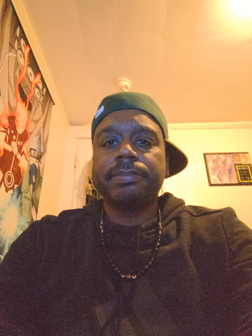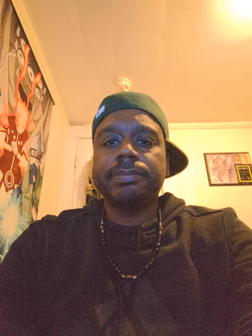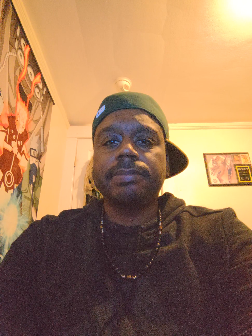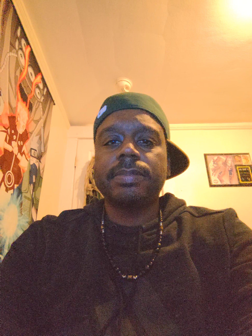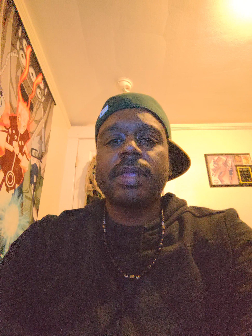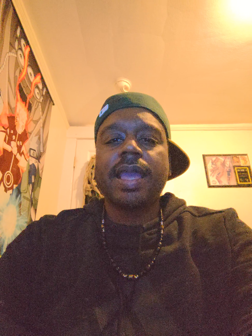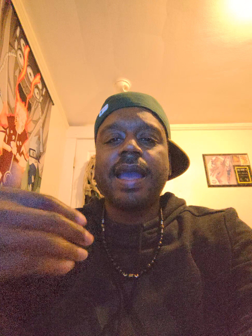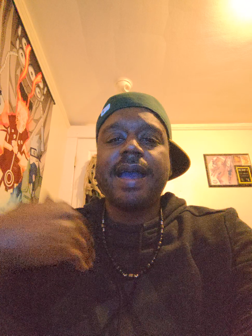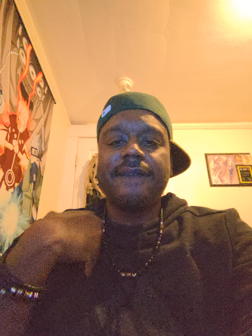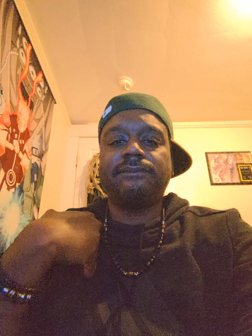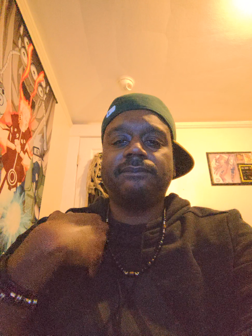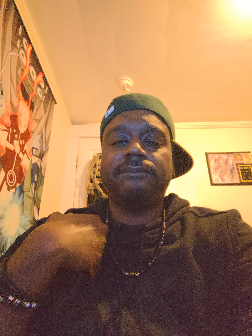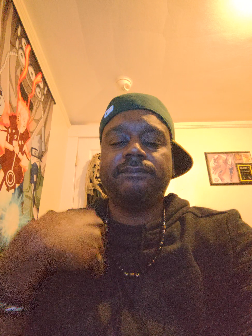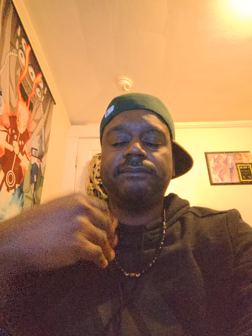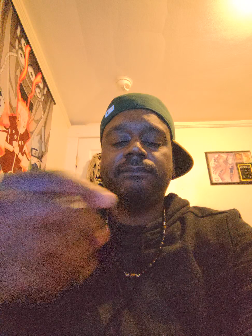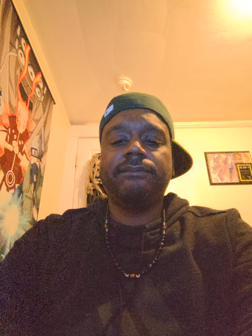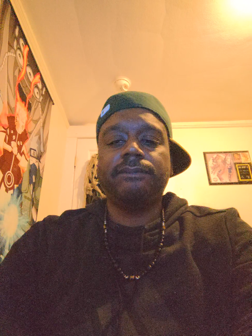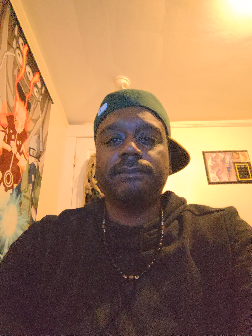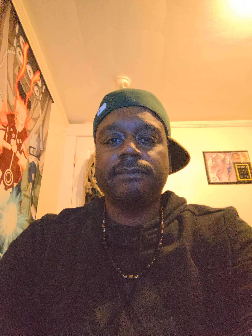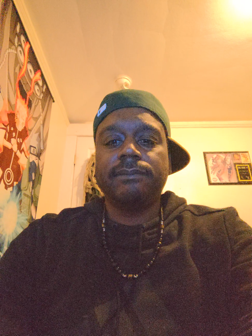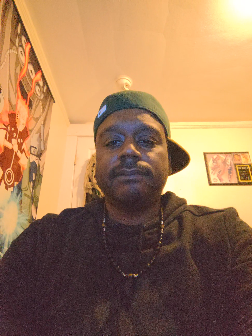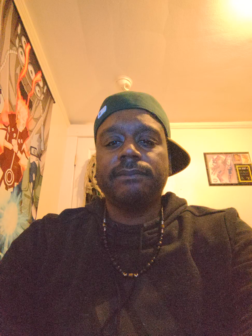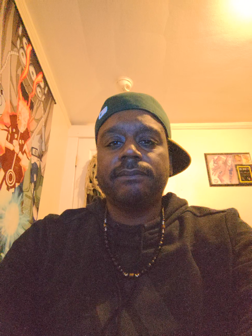have